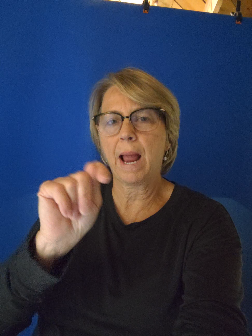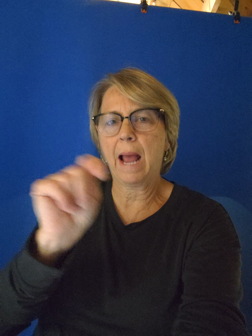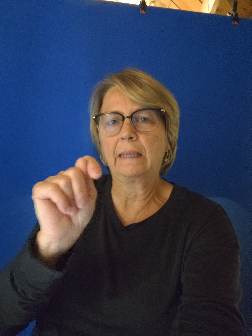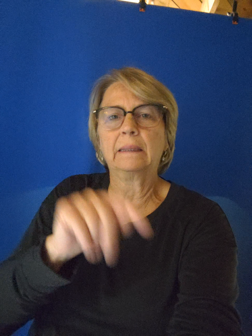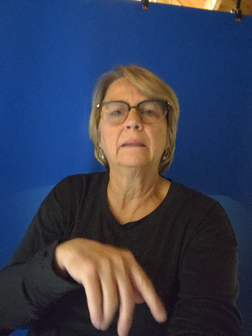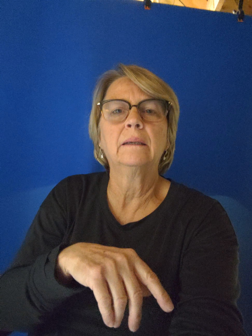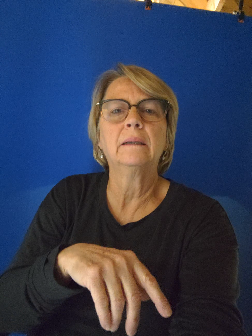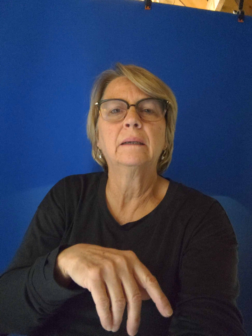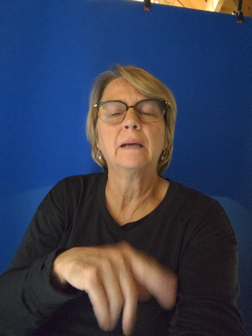potty